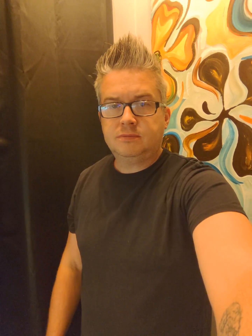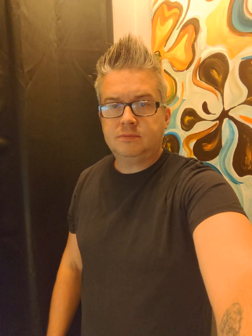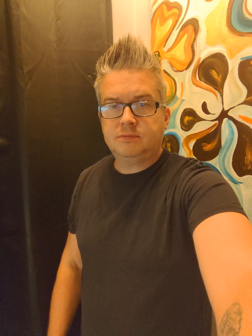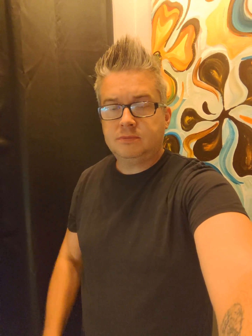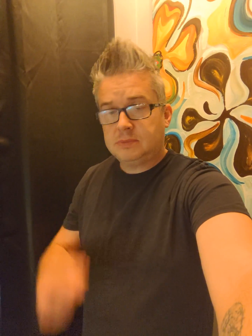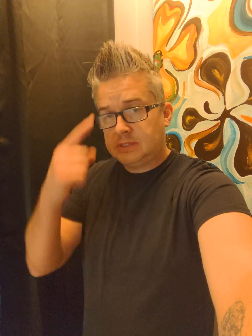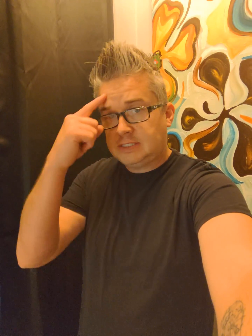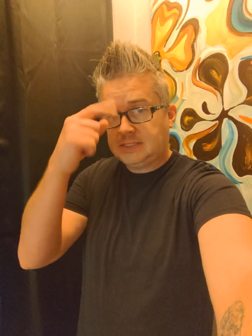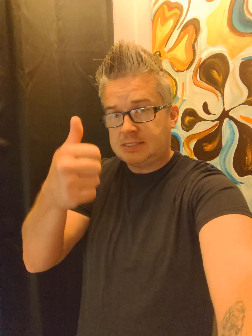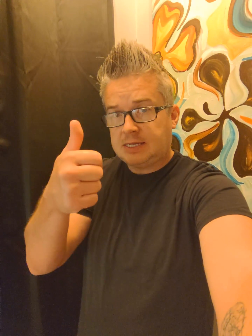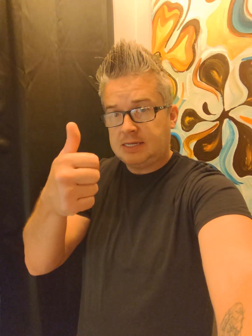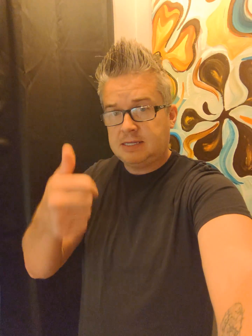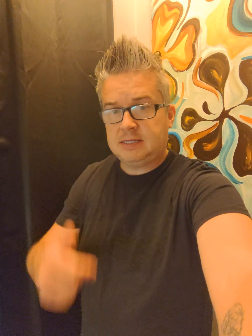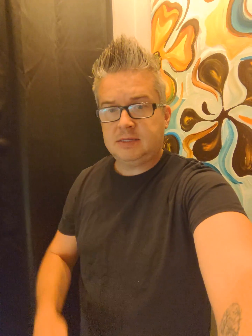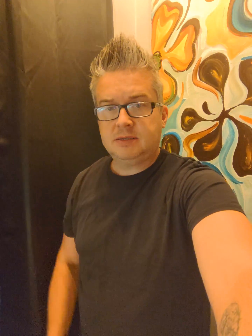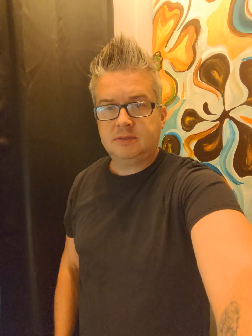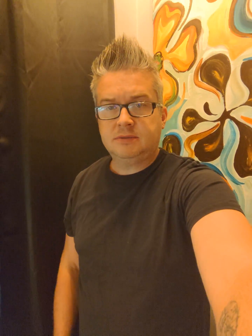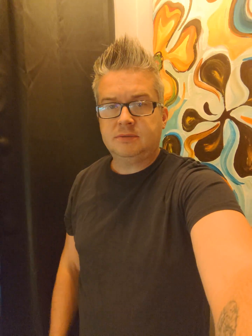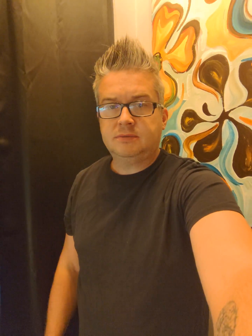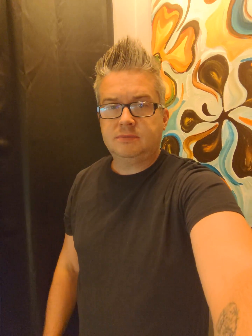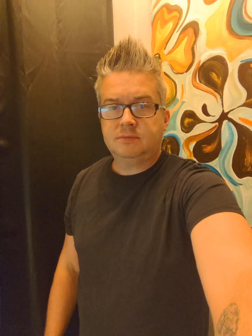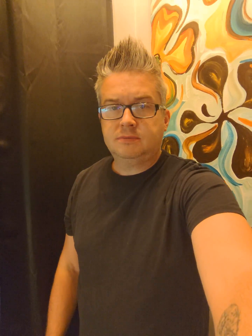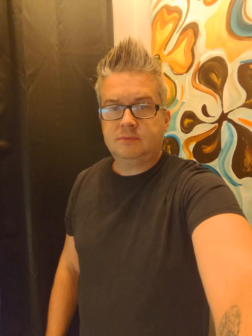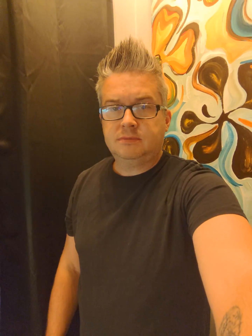dime